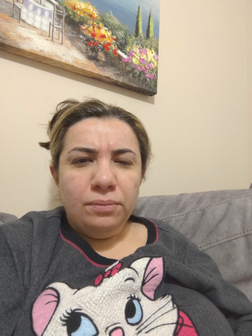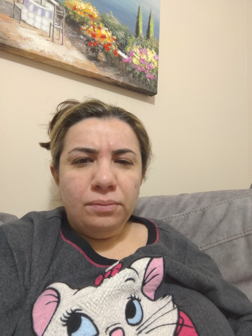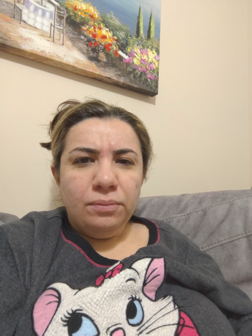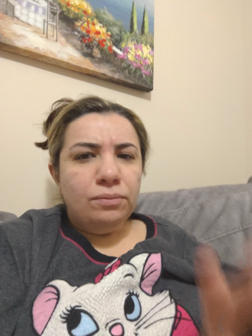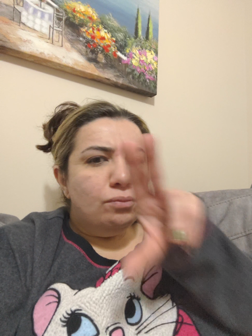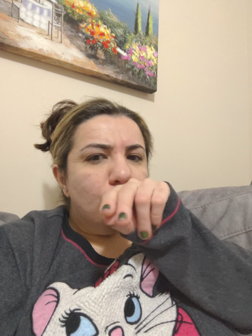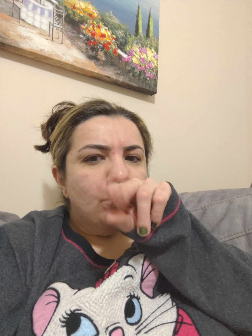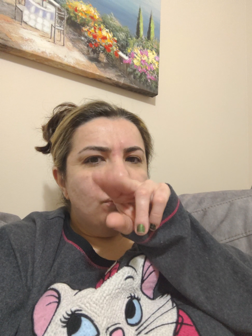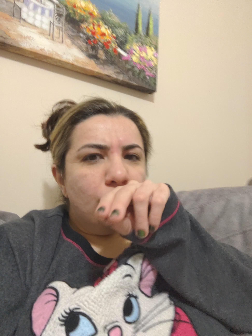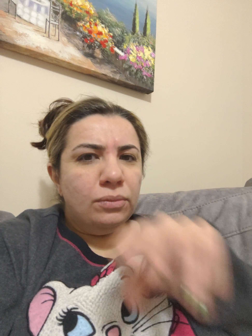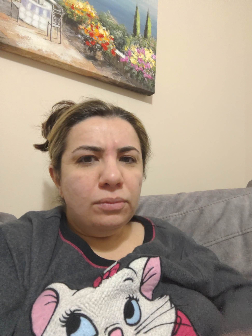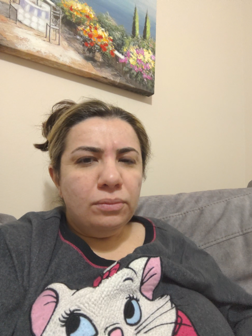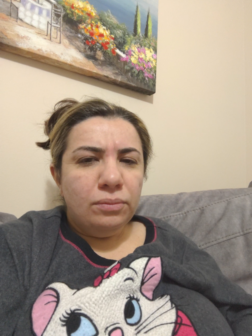duck